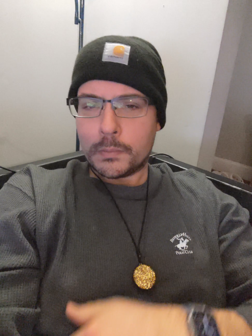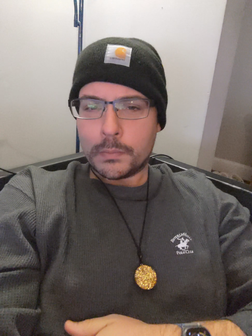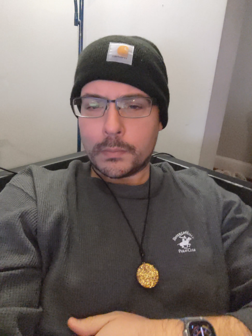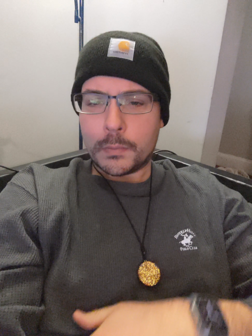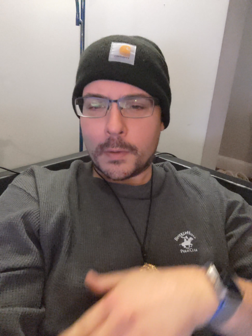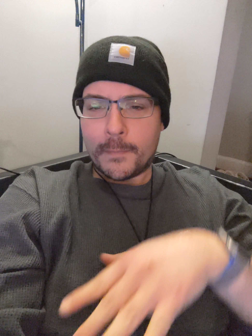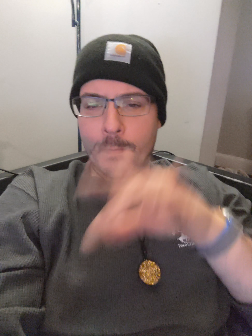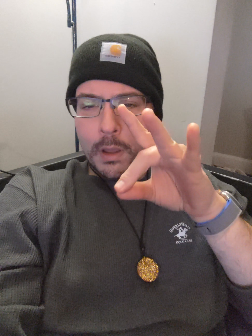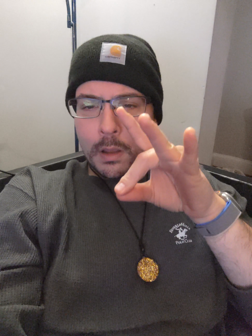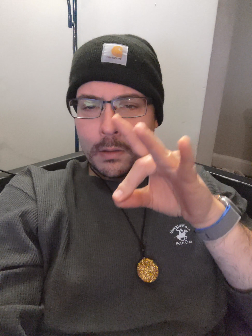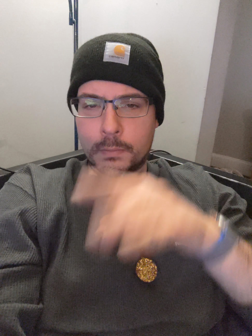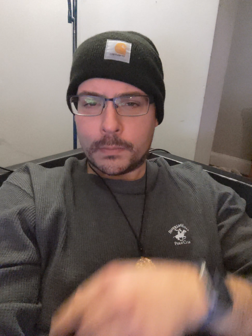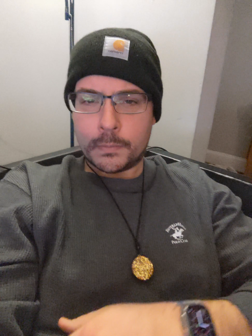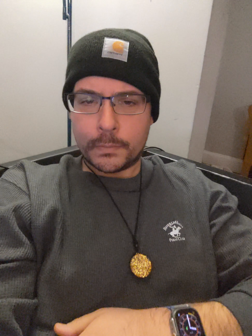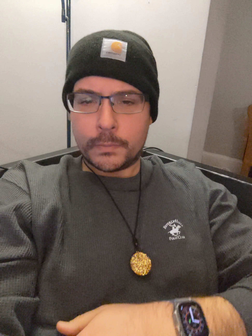find